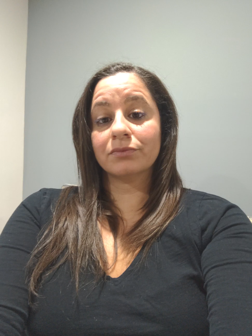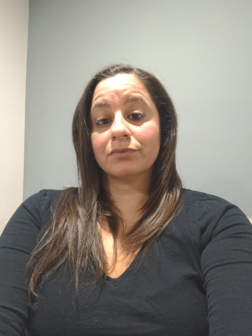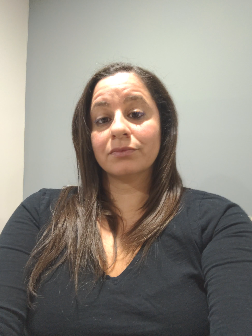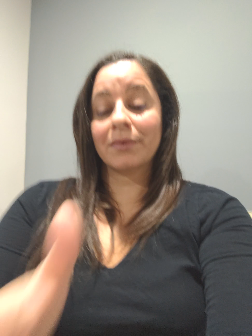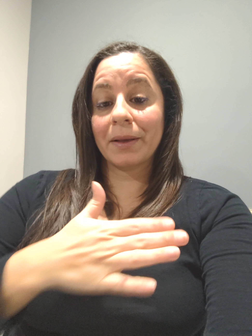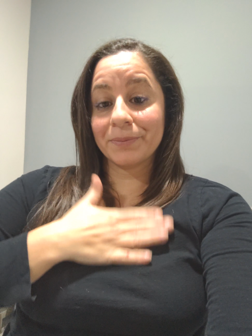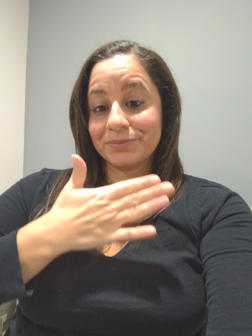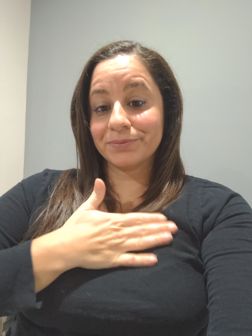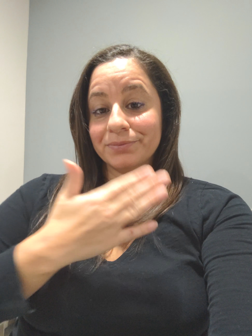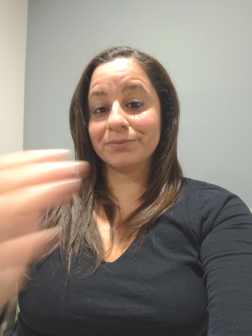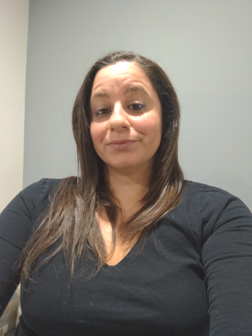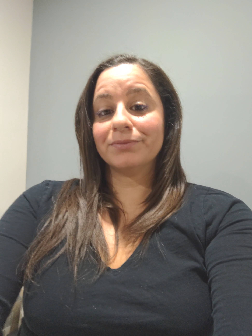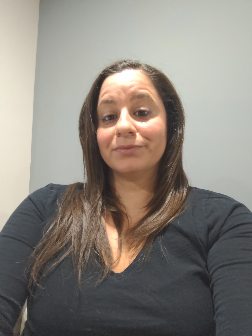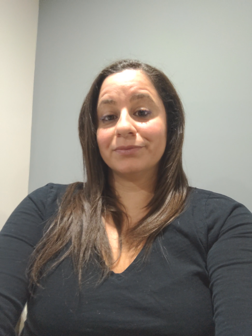happy